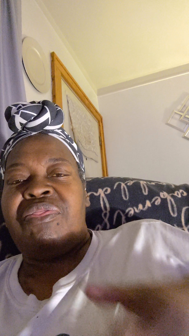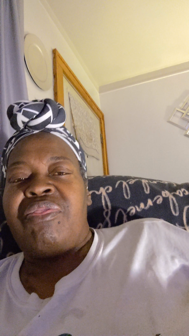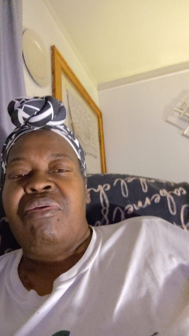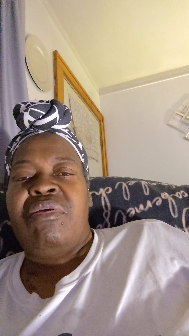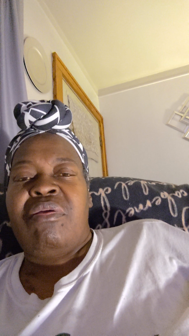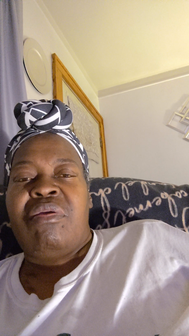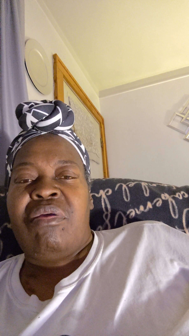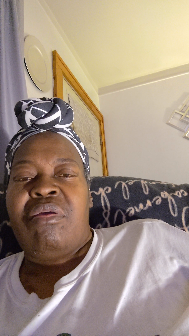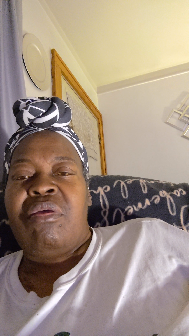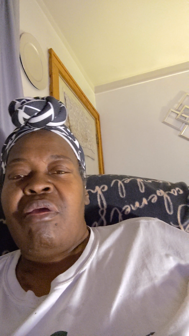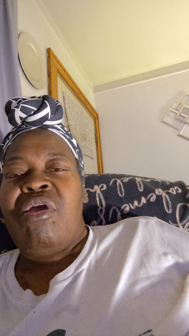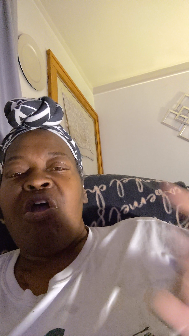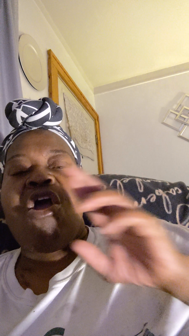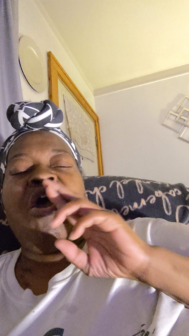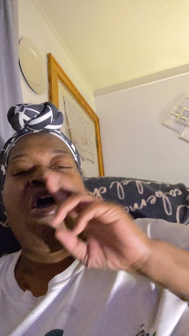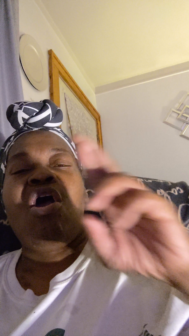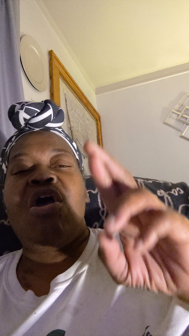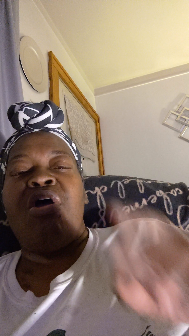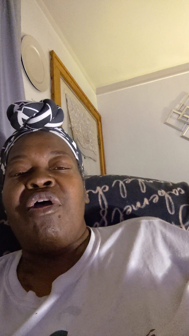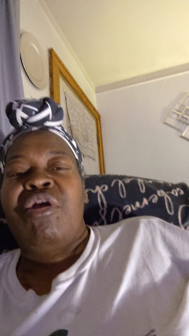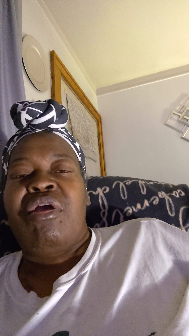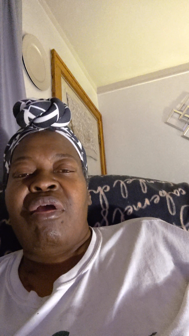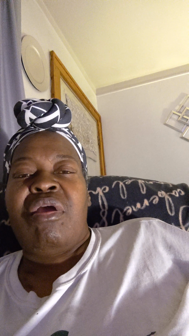are